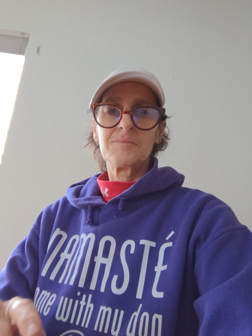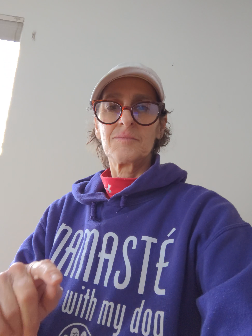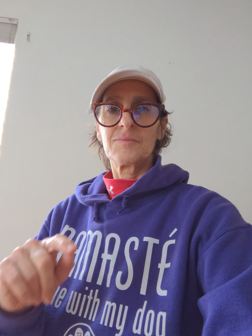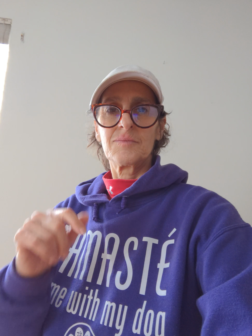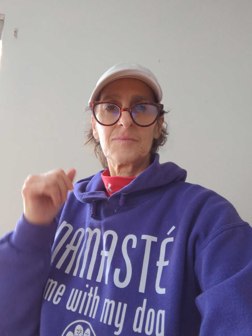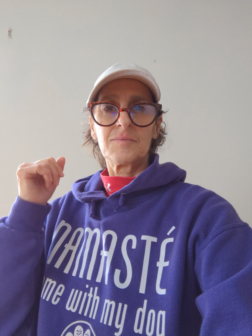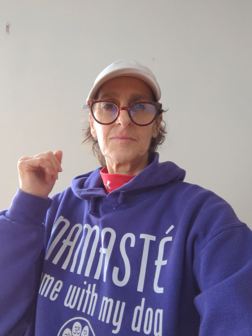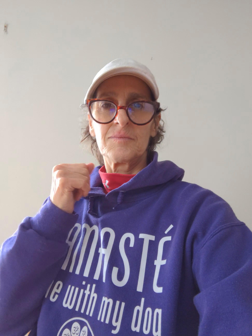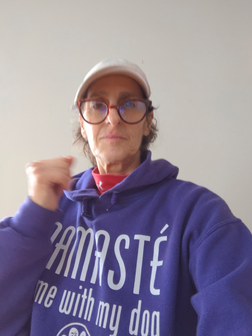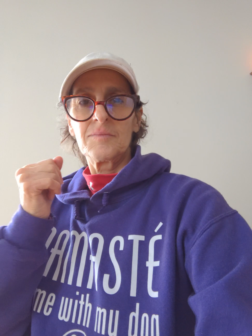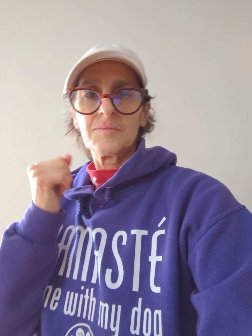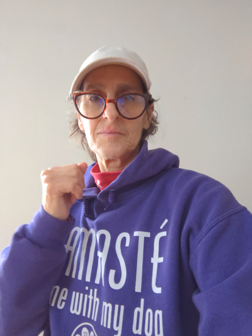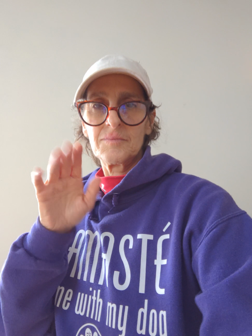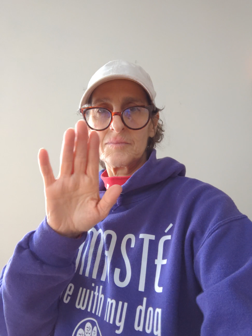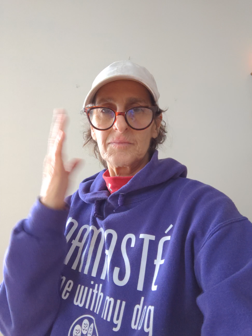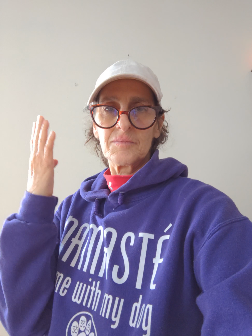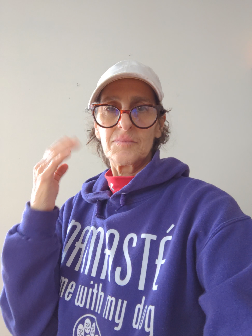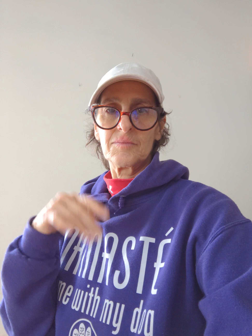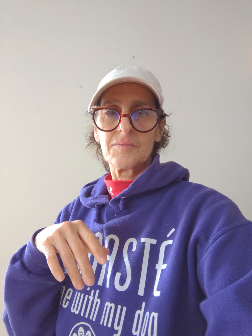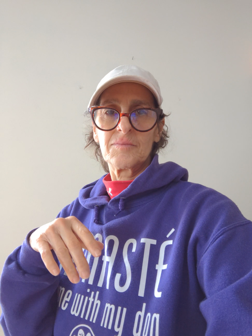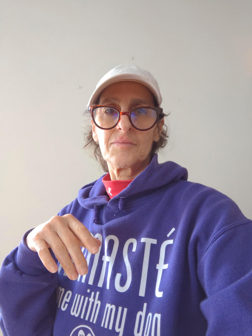refrigerator